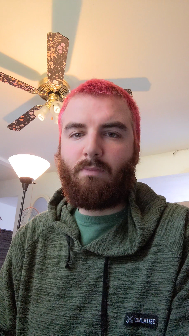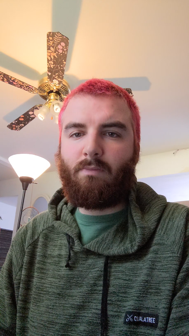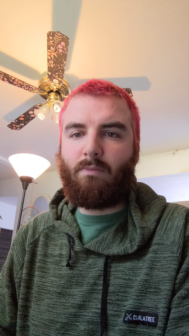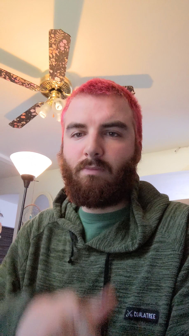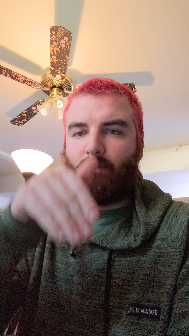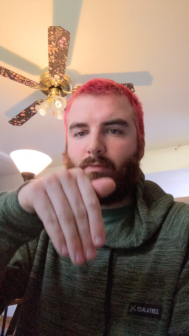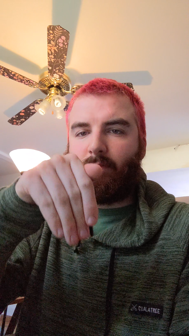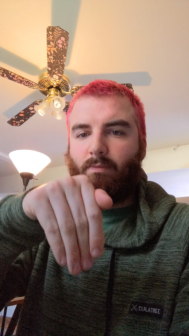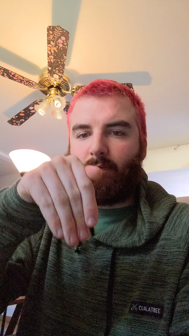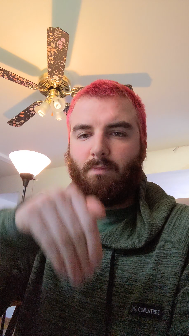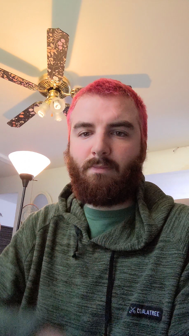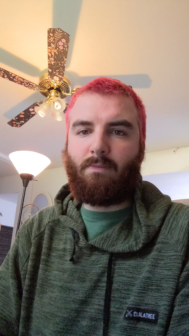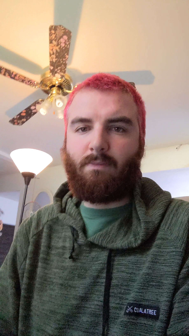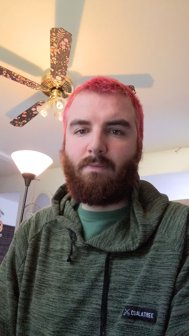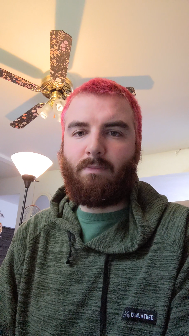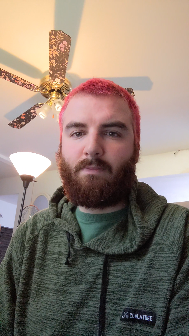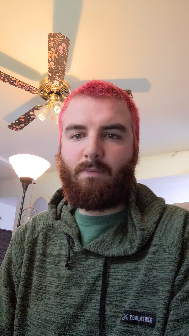night night